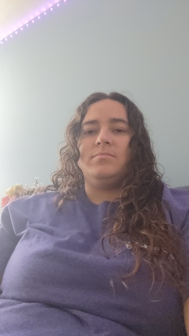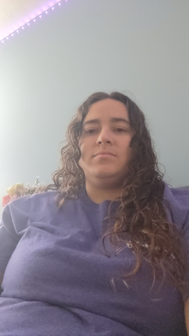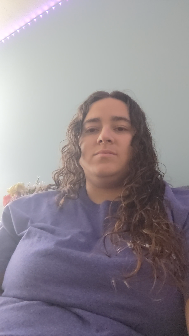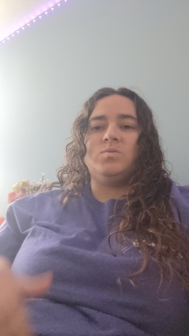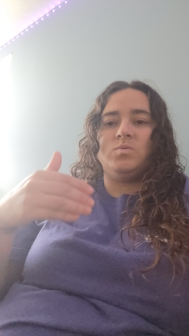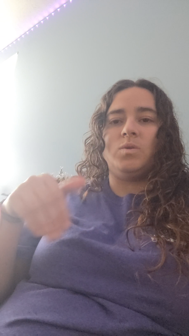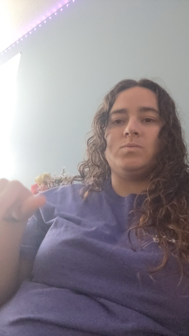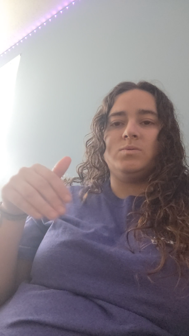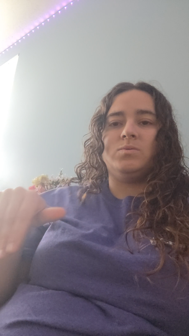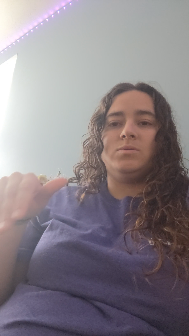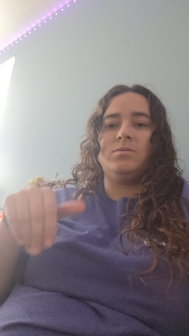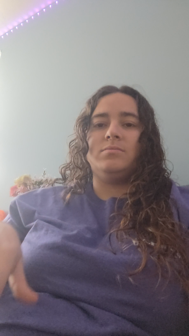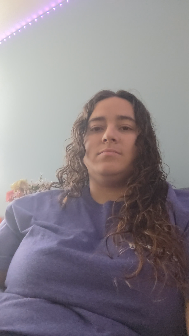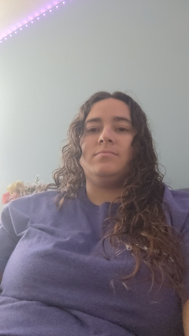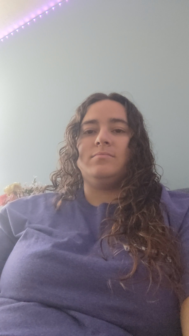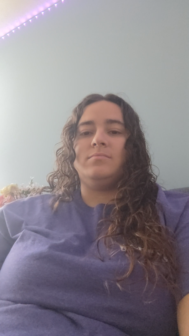shorts